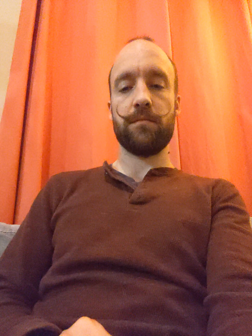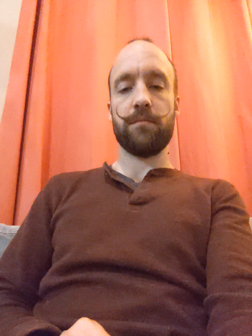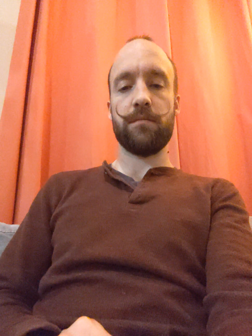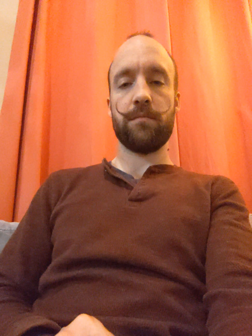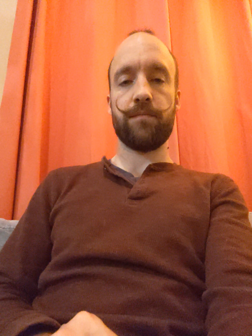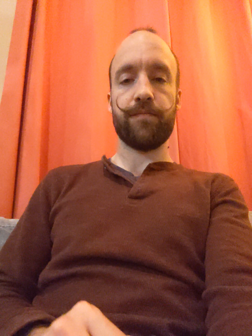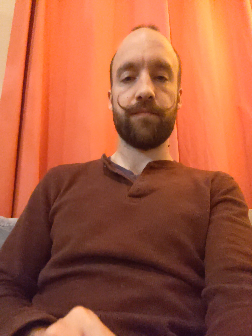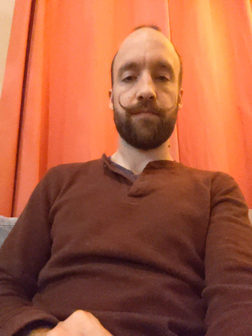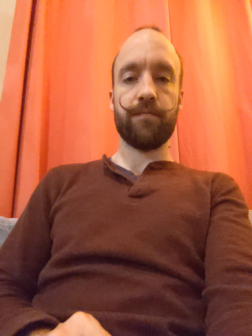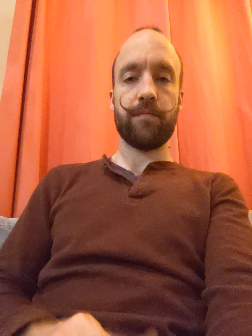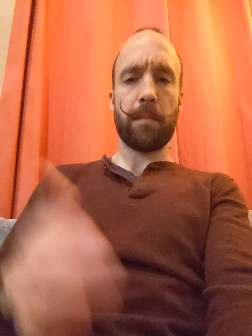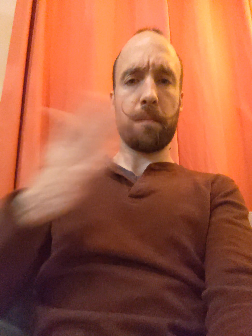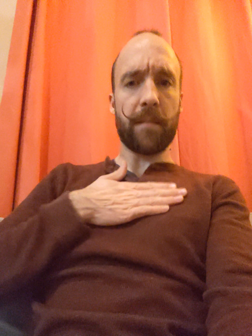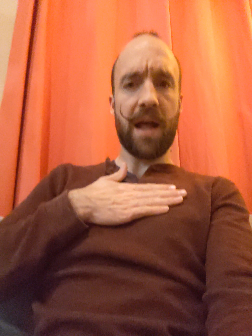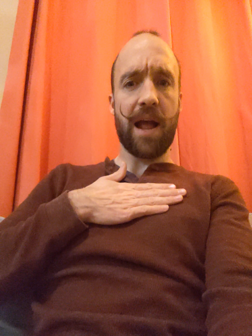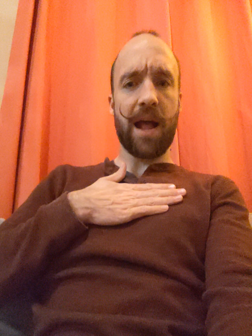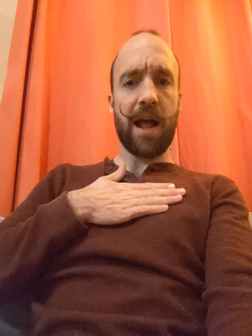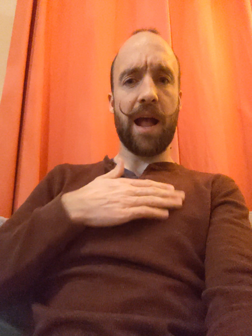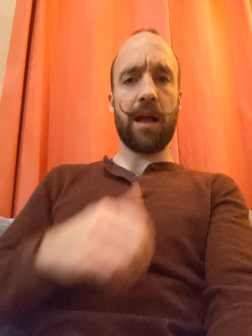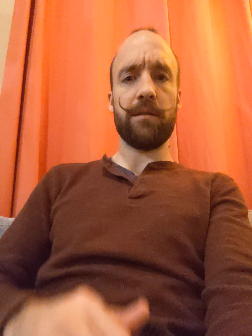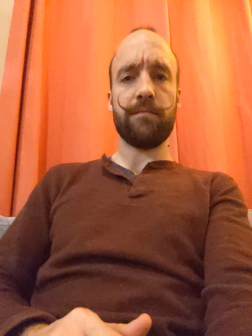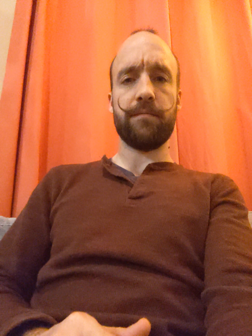my